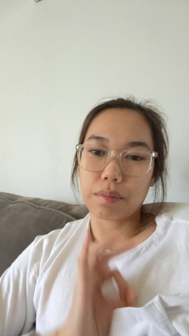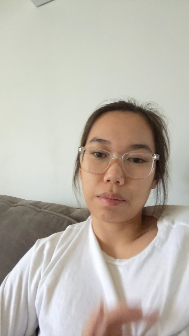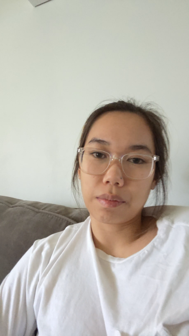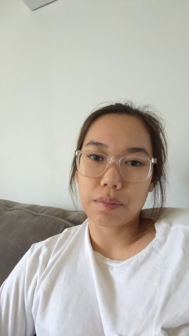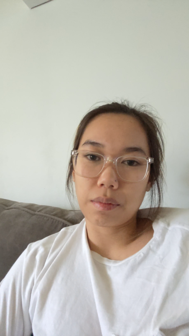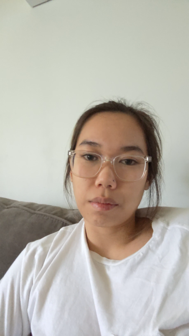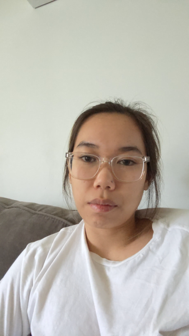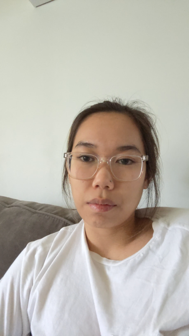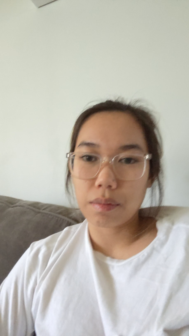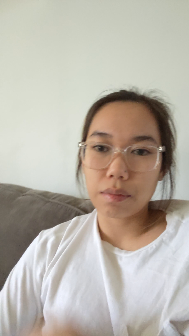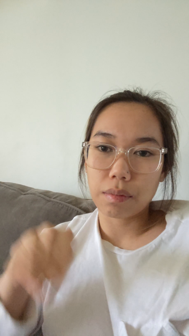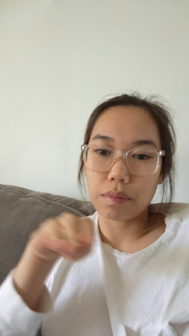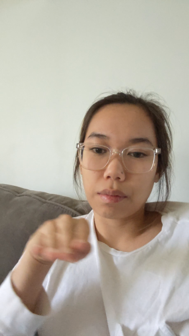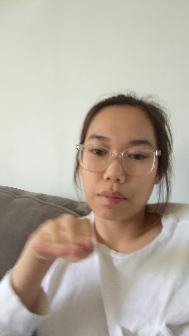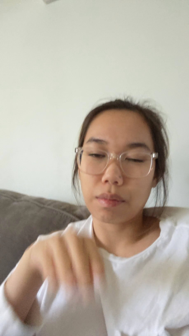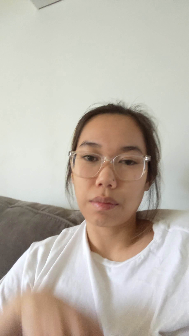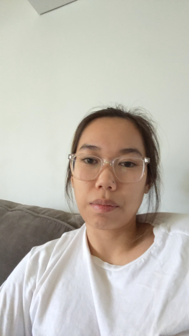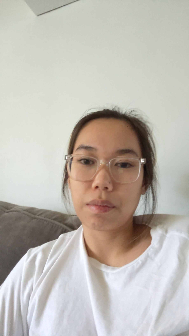boots